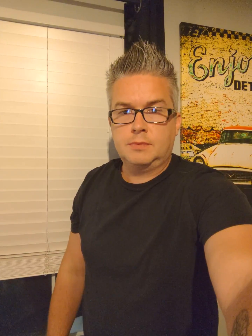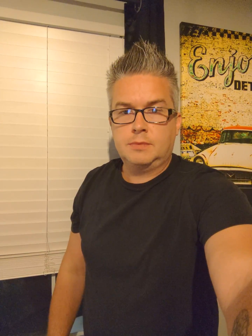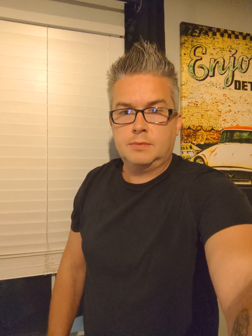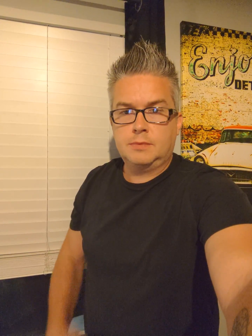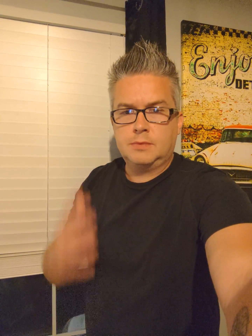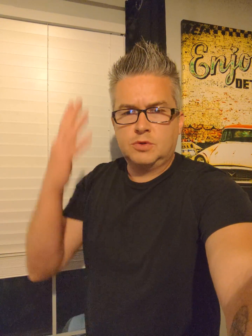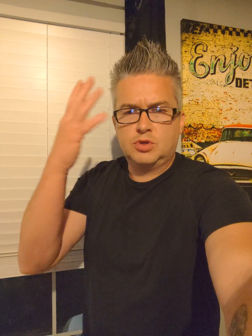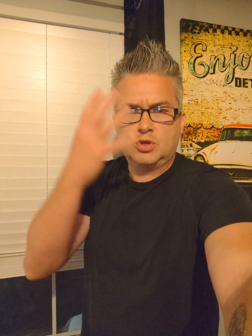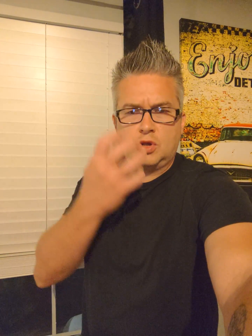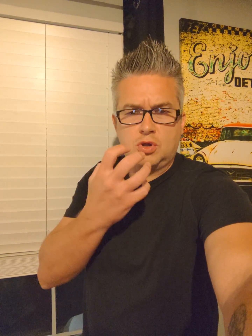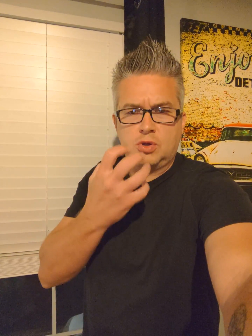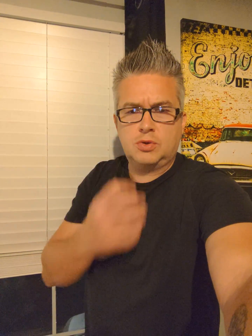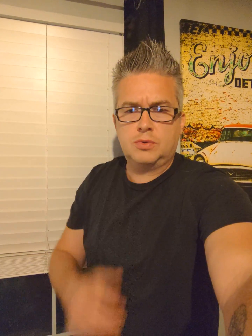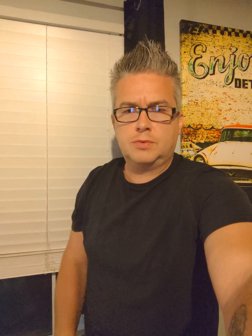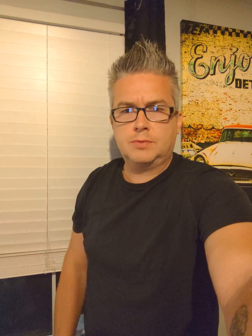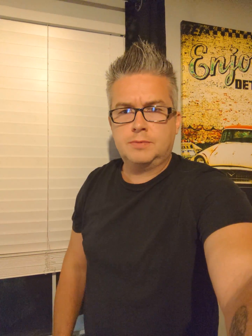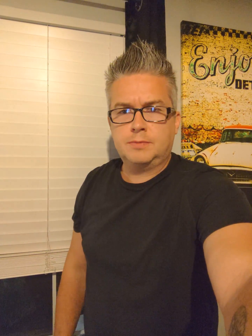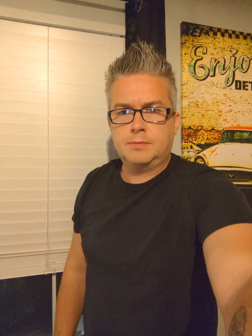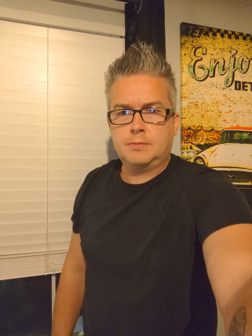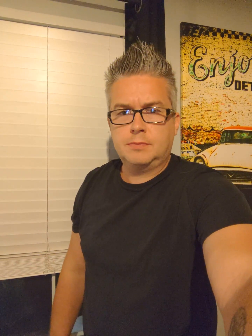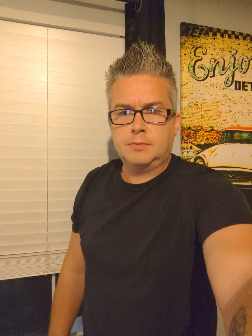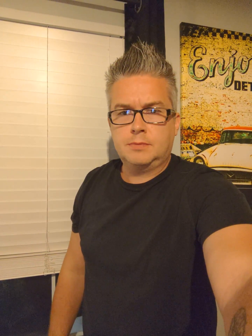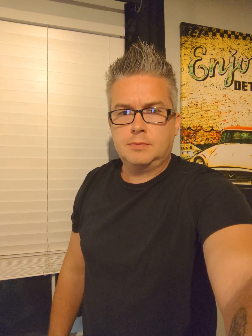dark